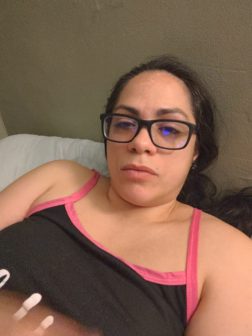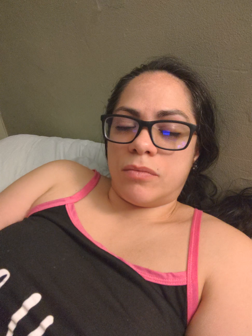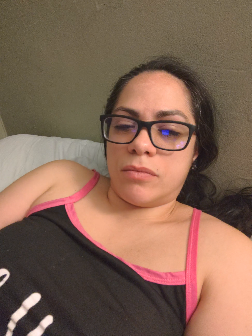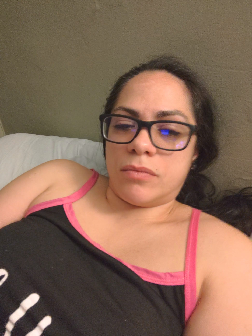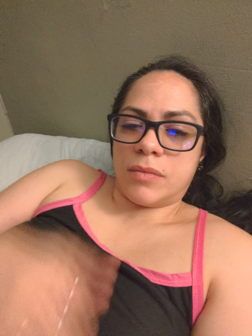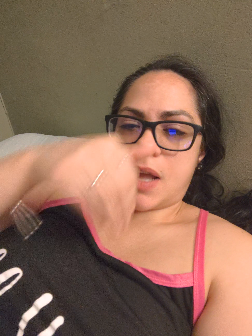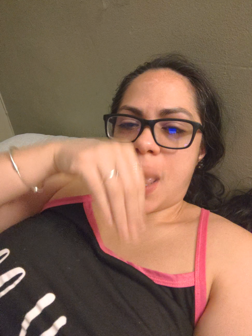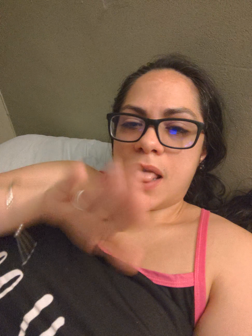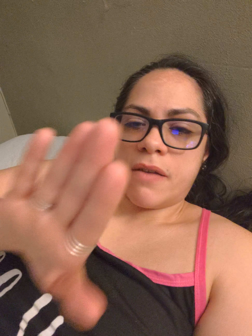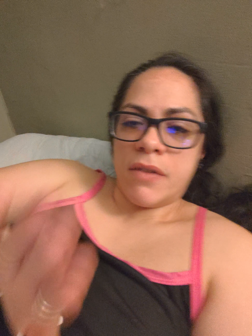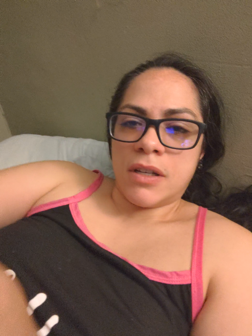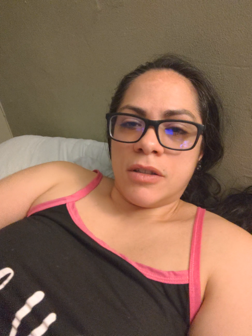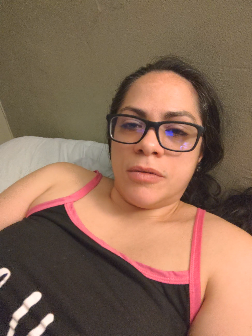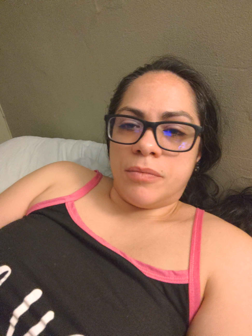elephant